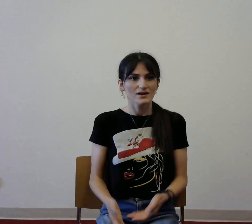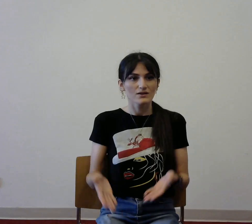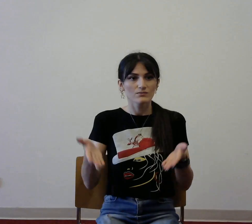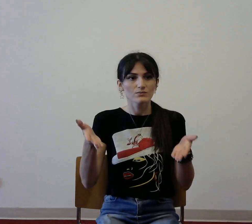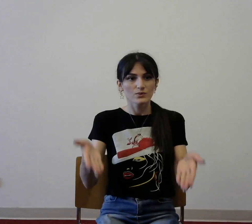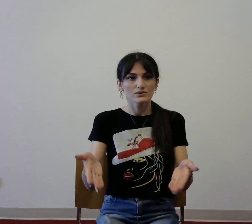burda